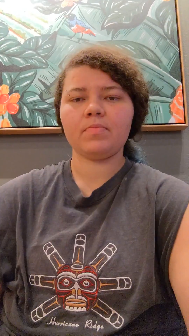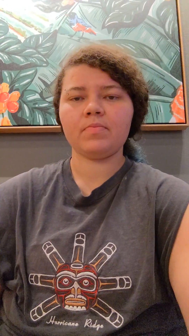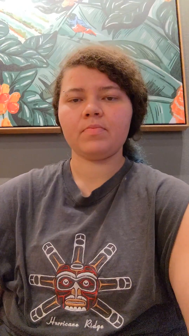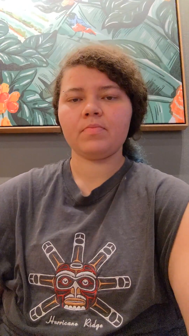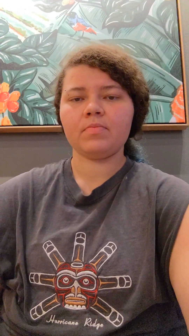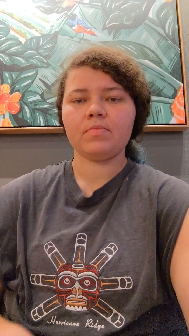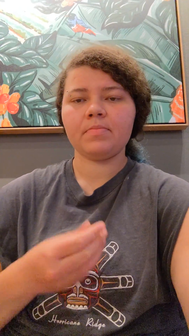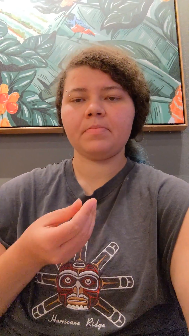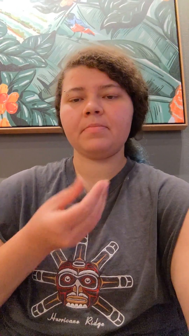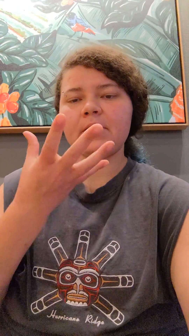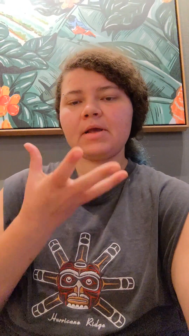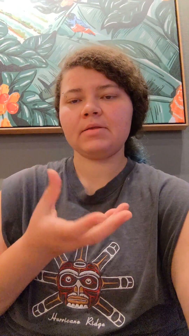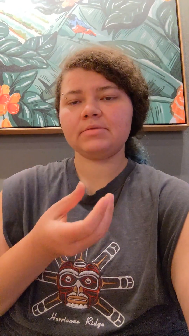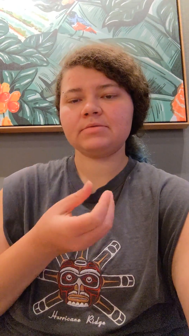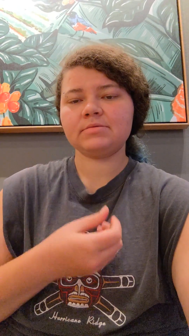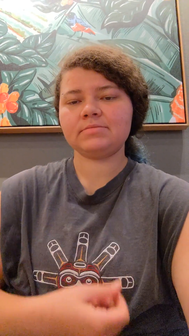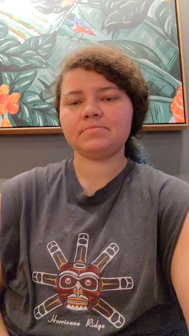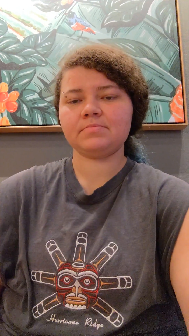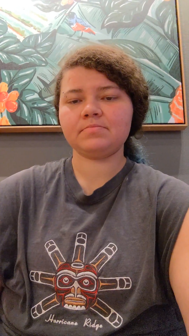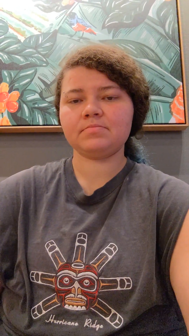plants